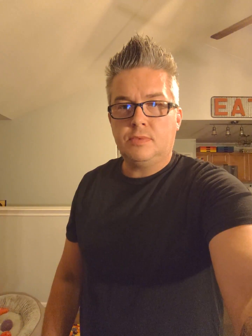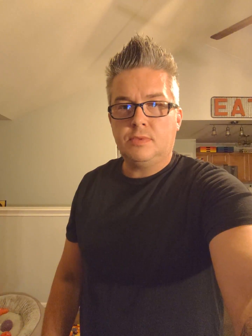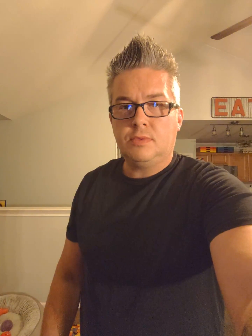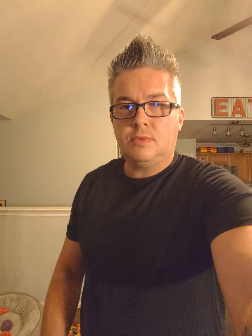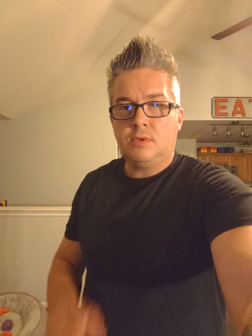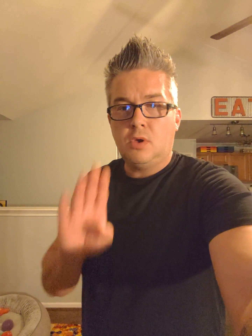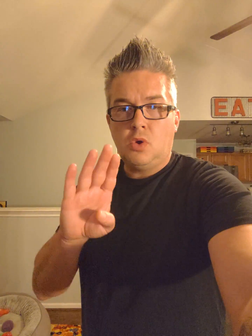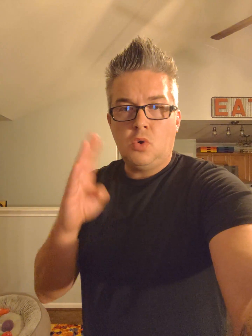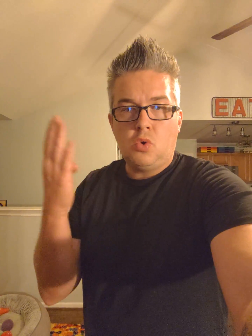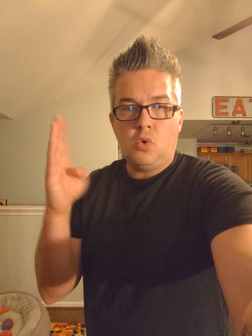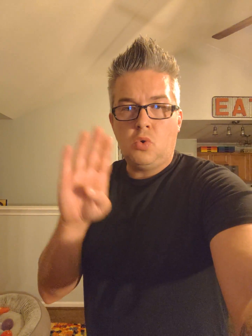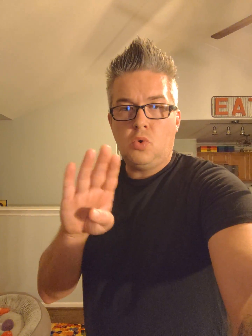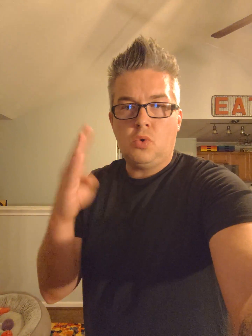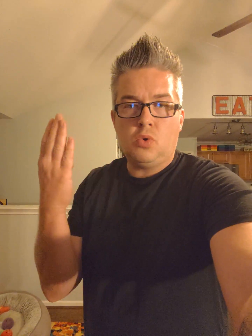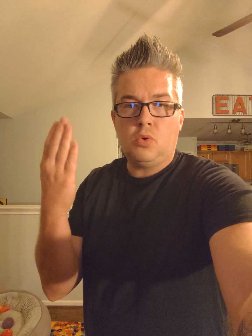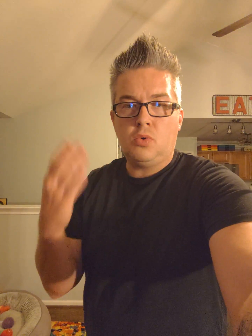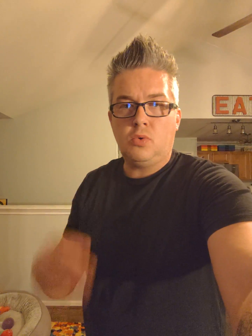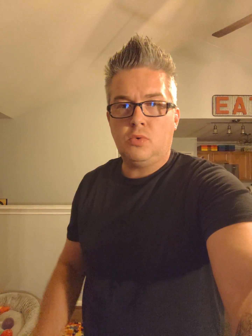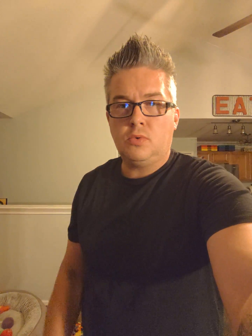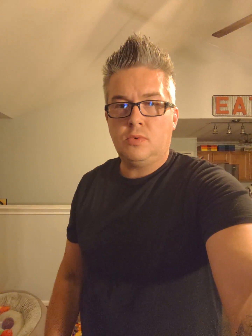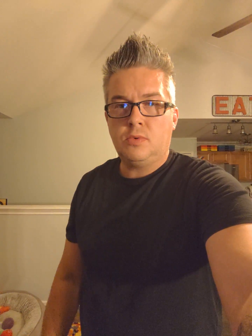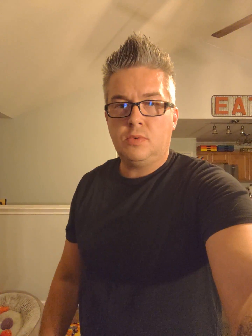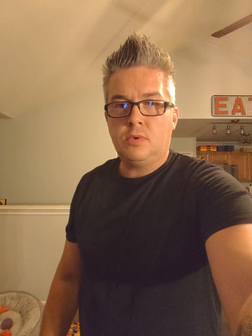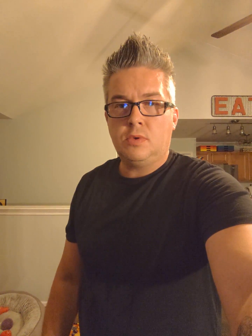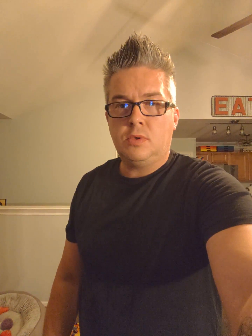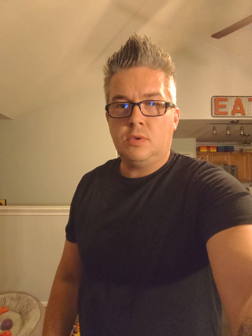door